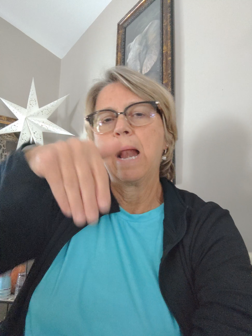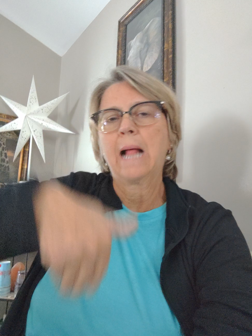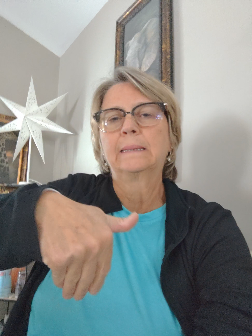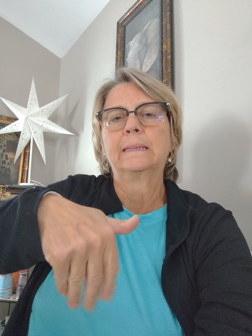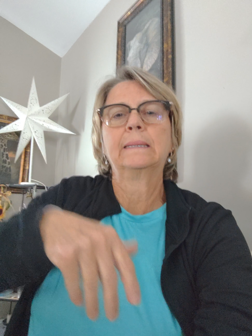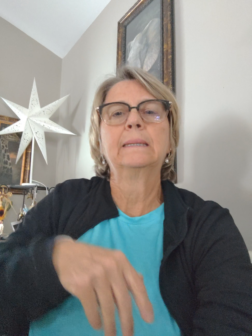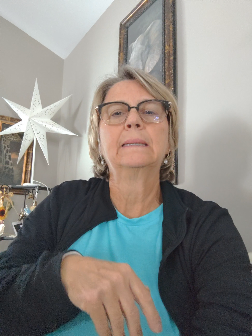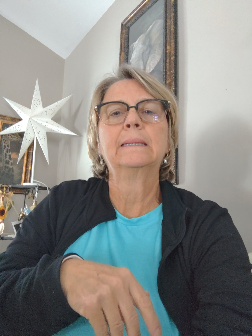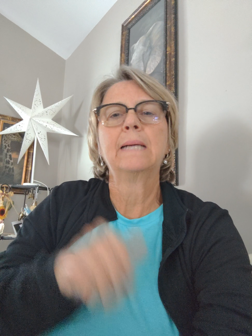night